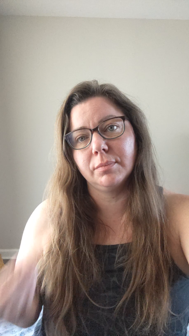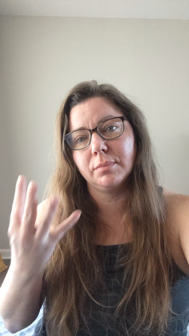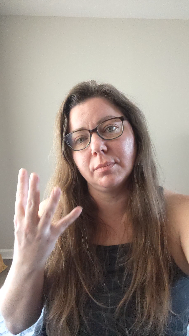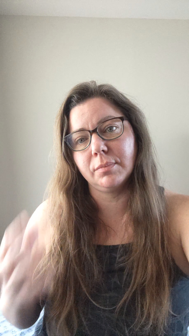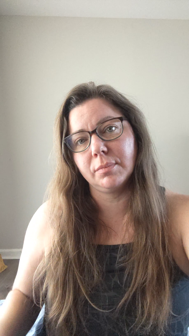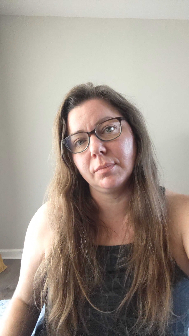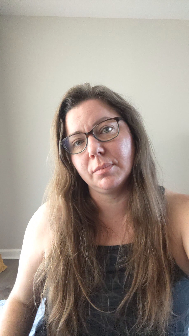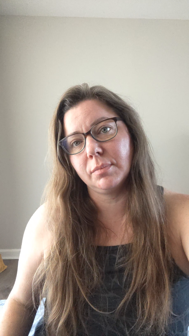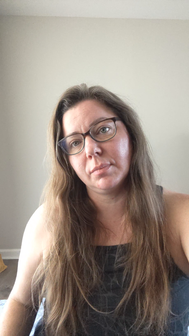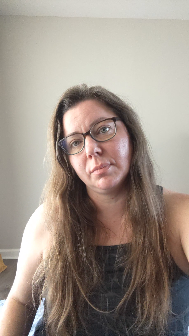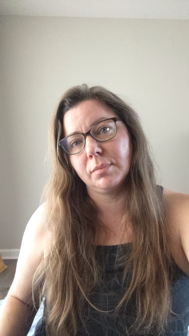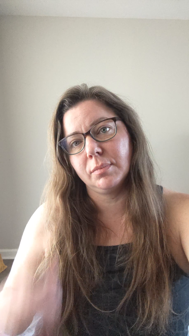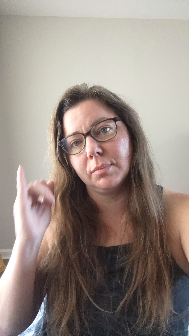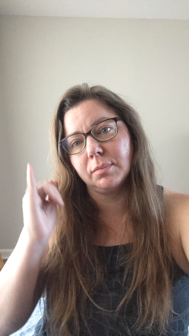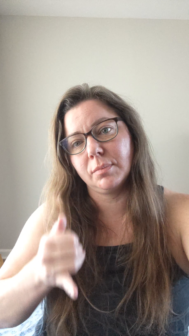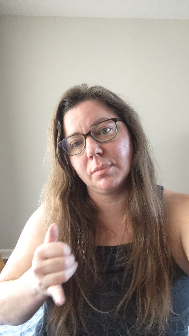last